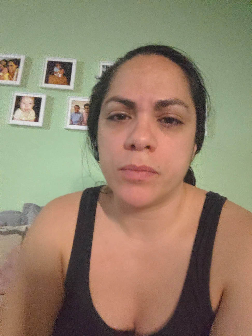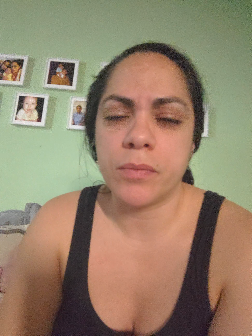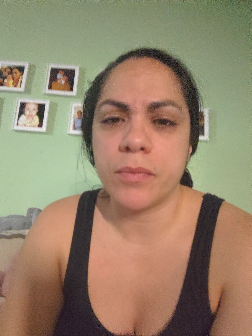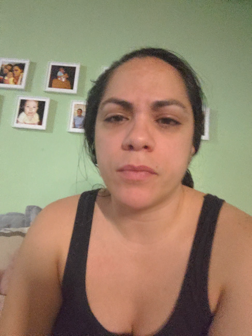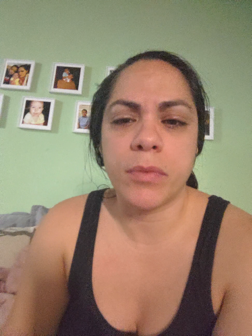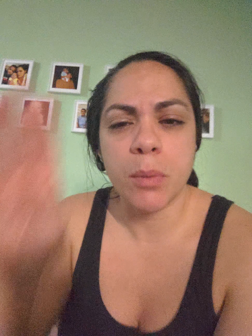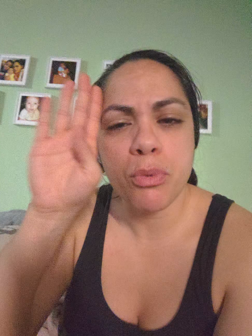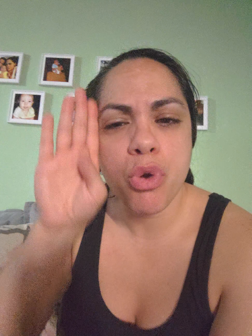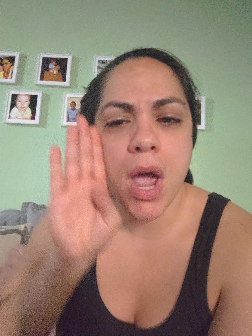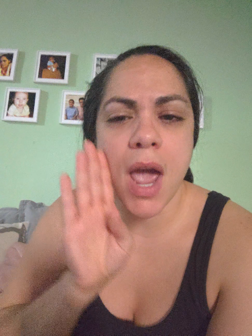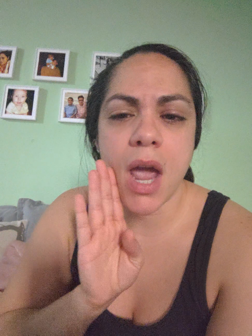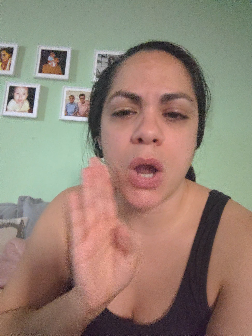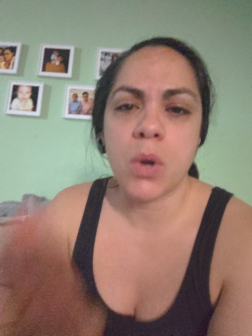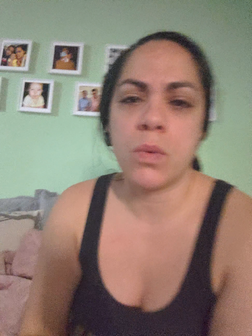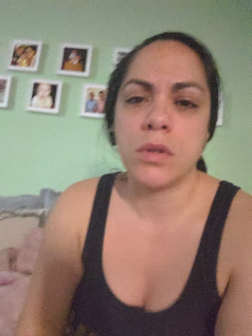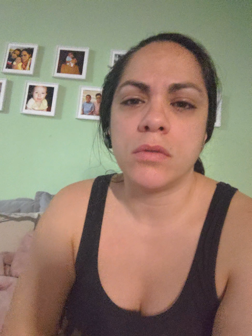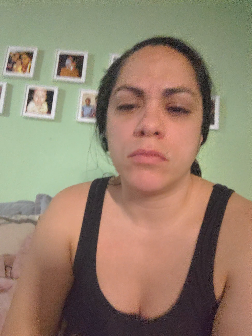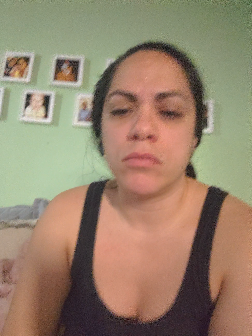brown